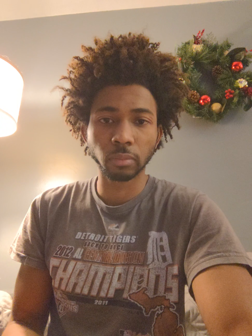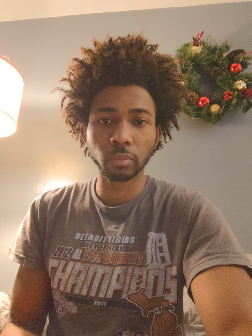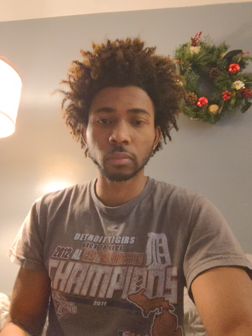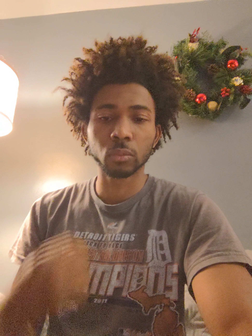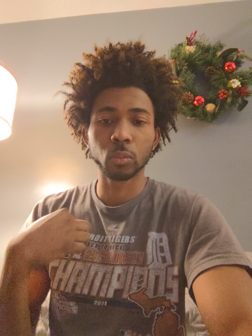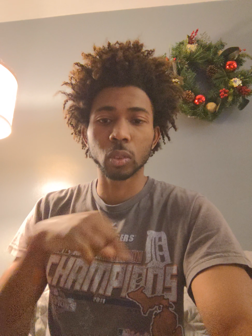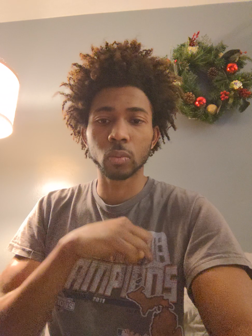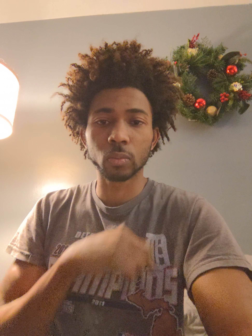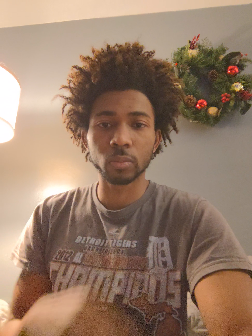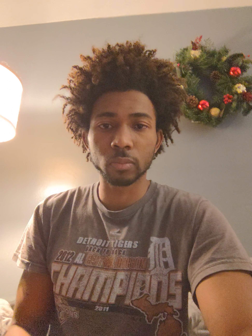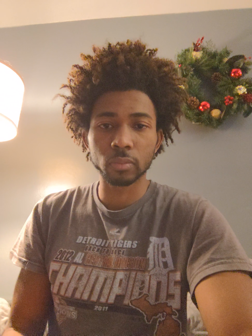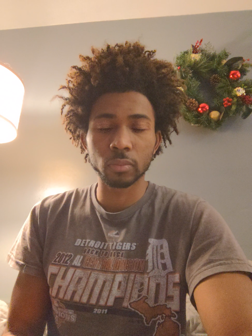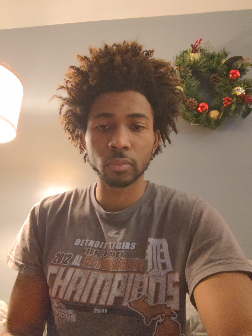we